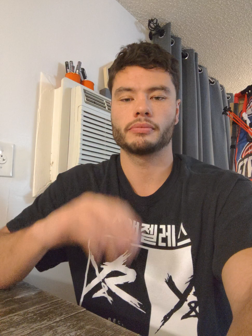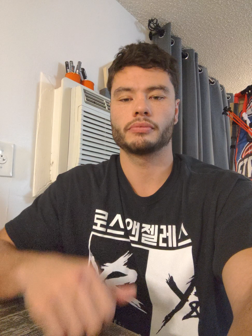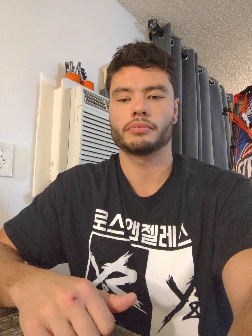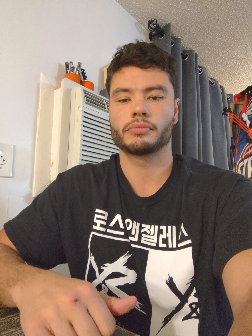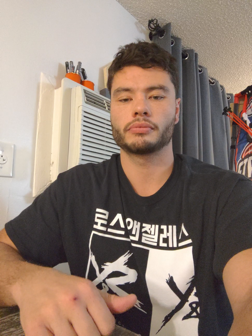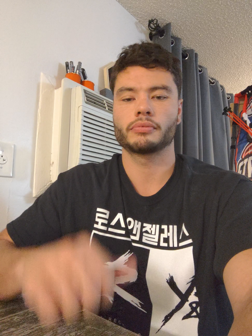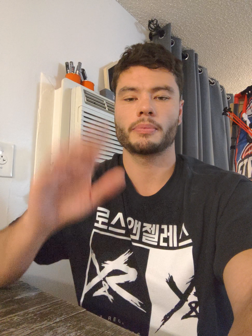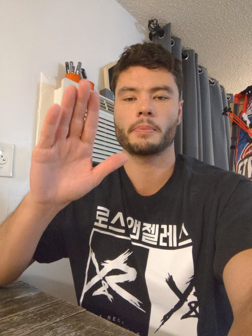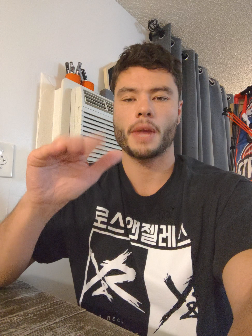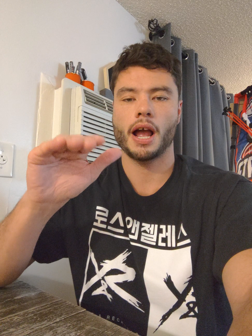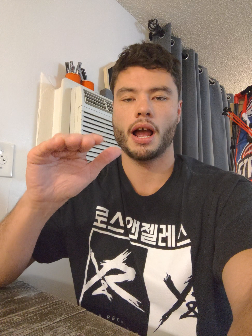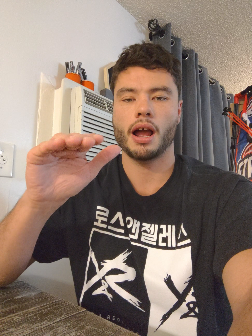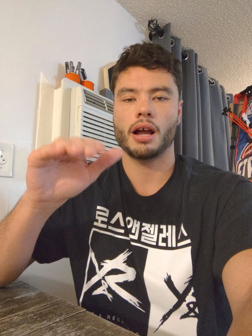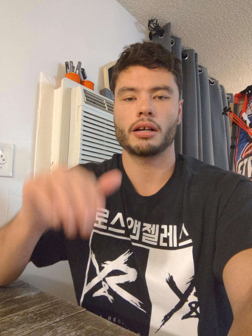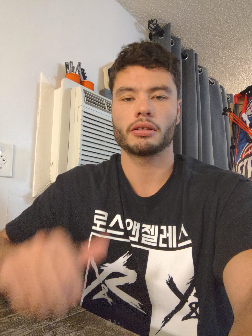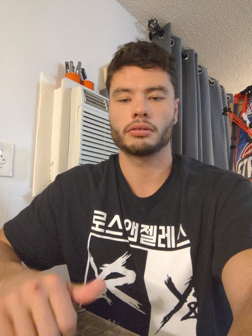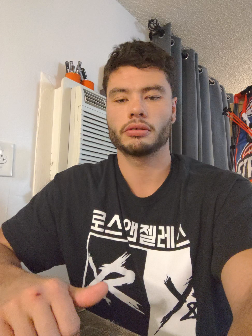bye